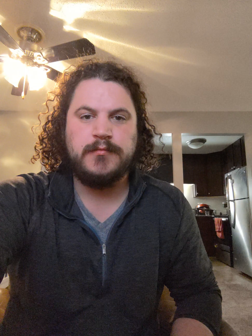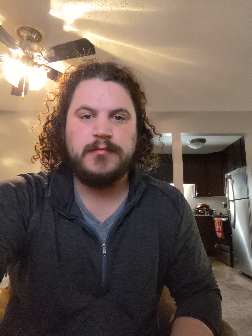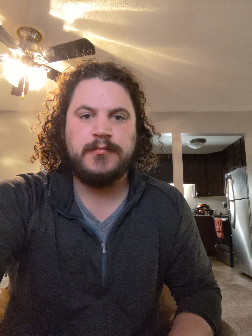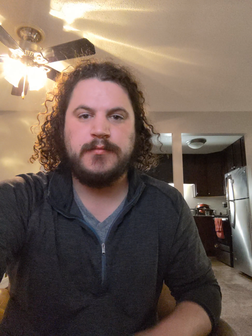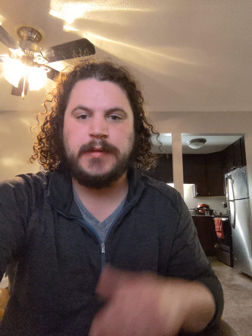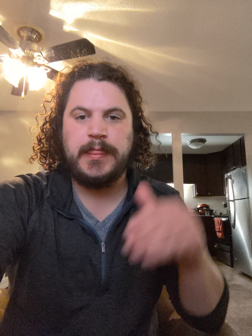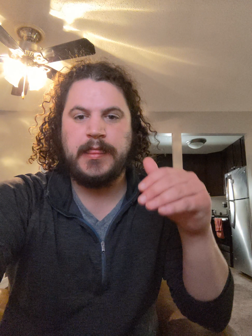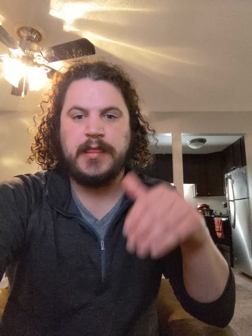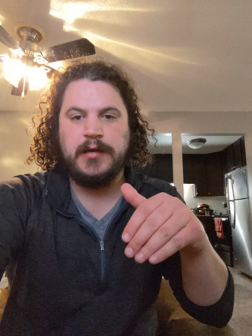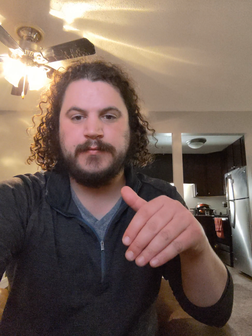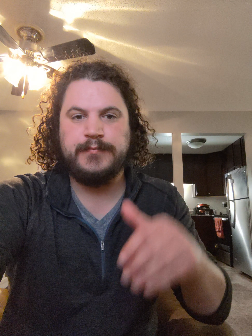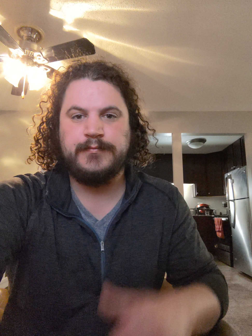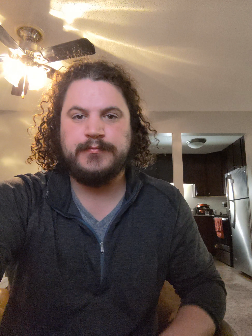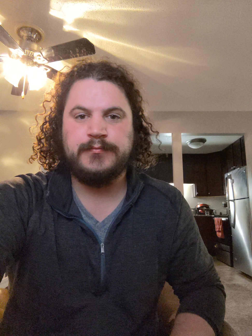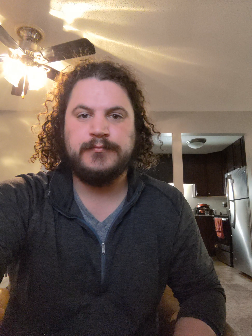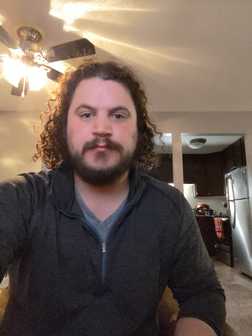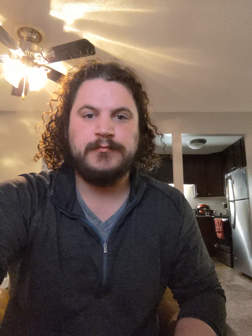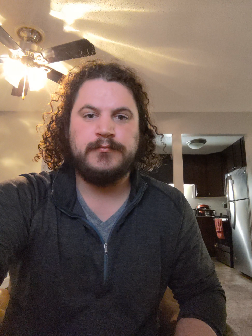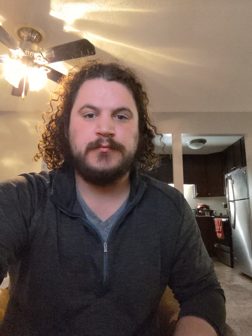night